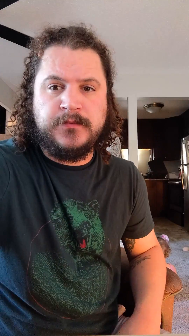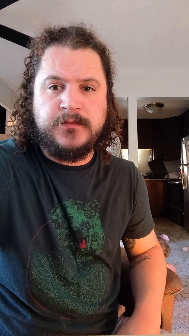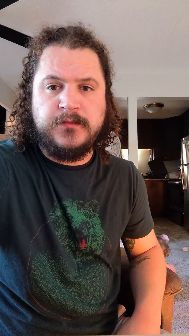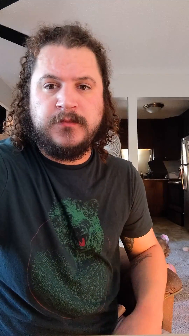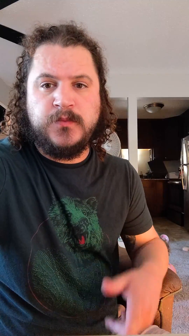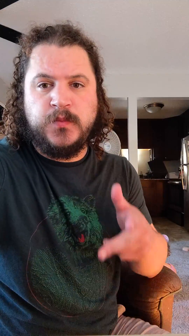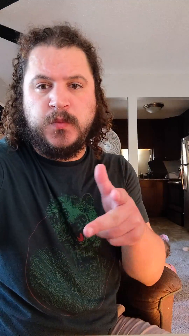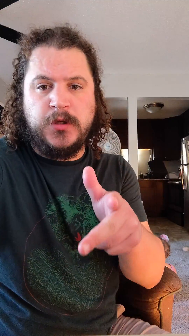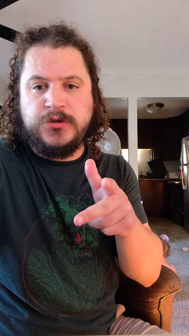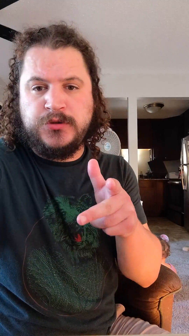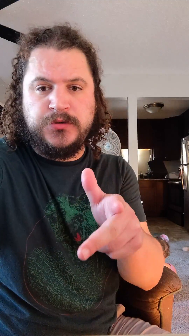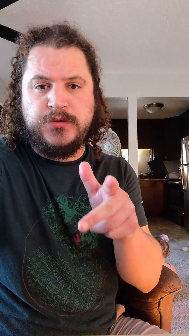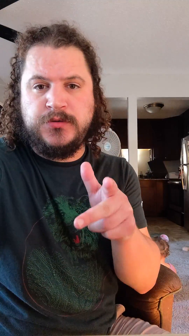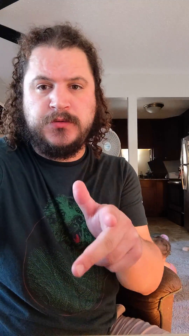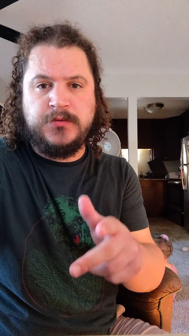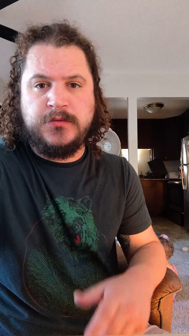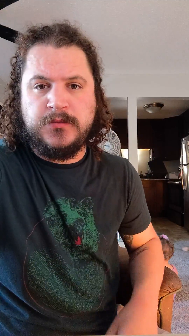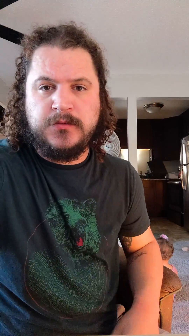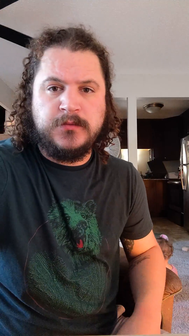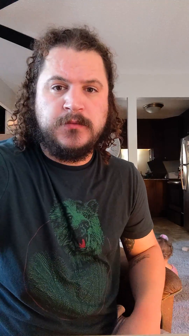garage